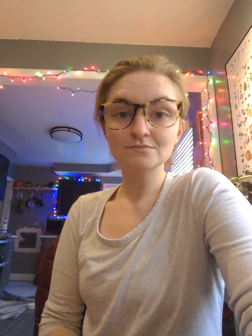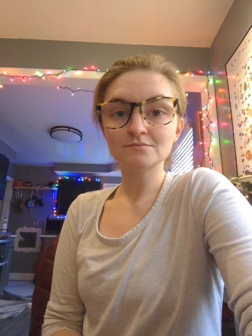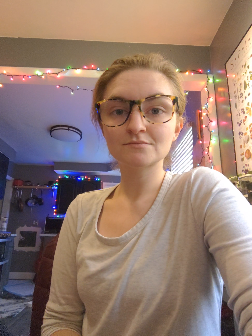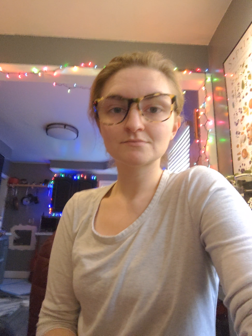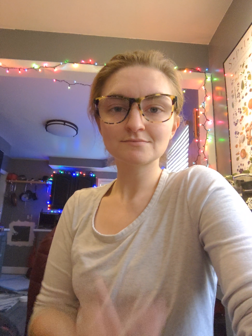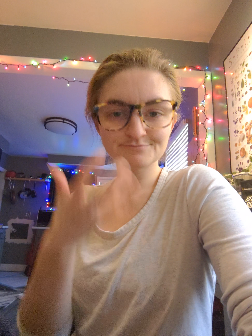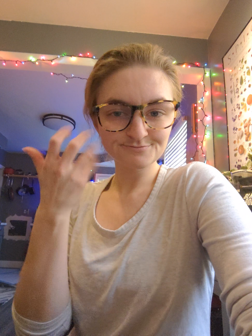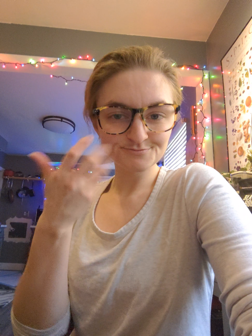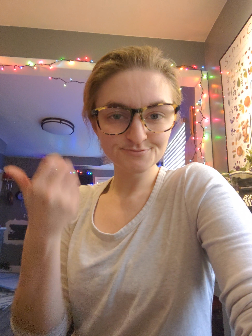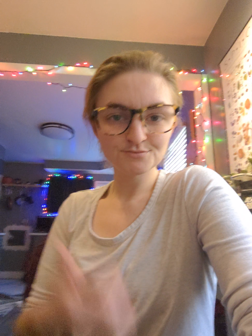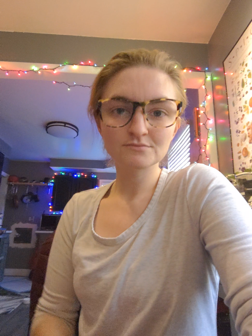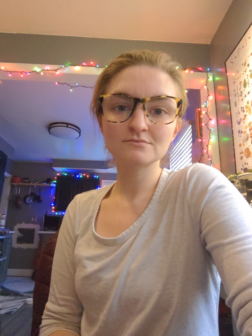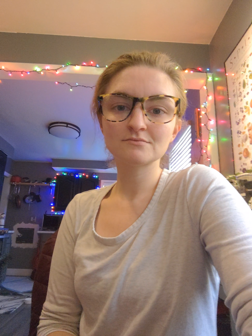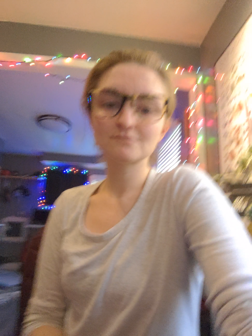tiger